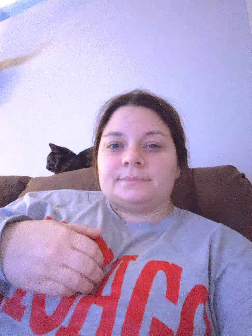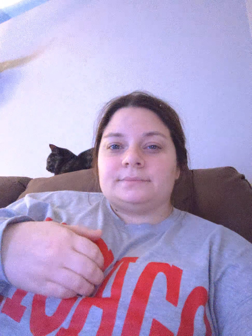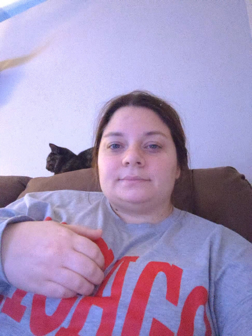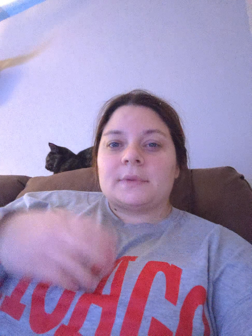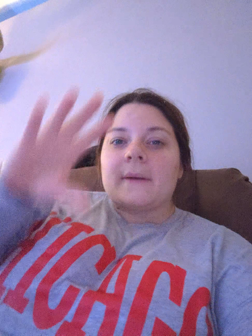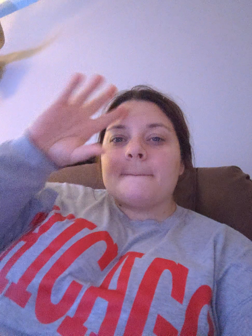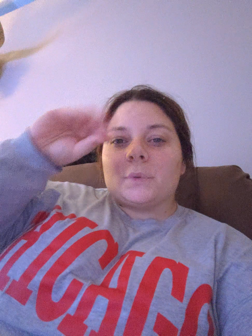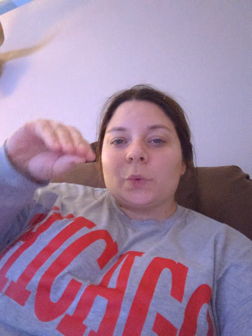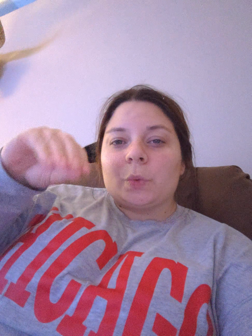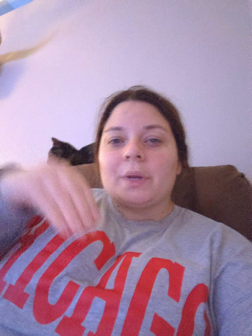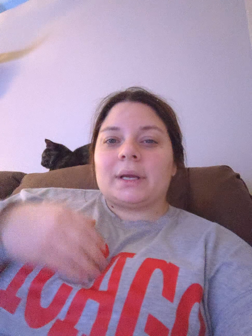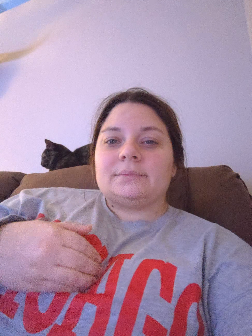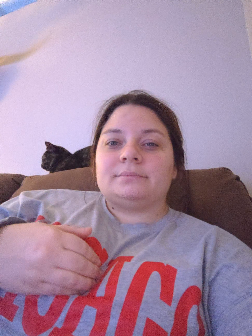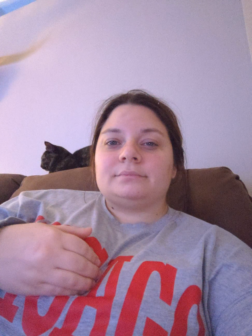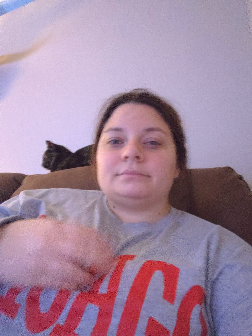boy